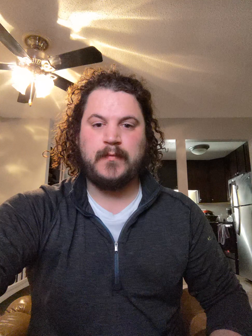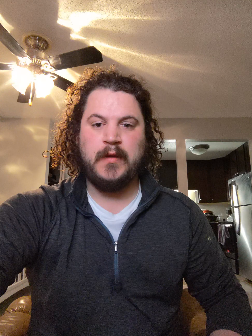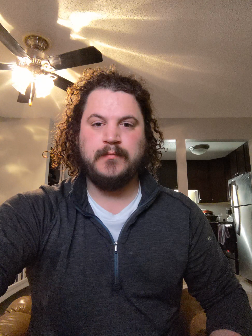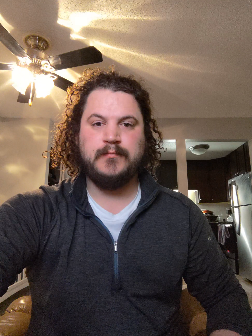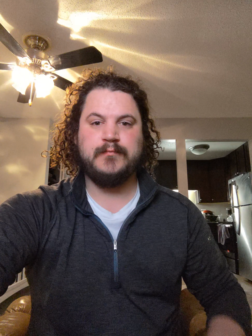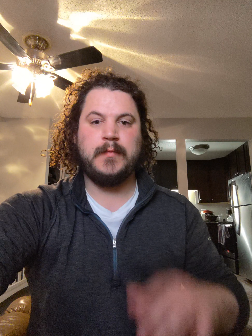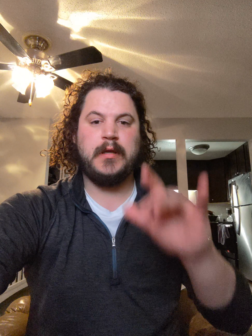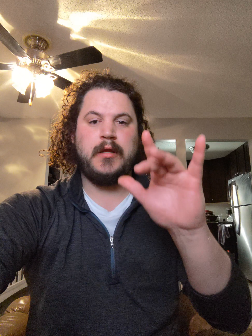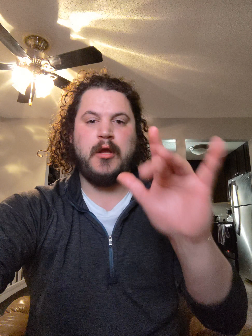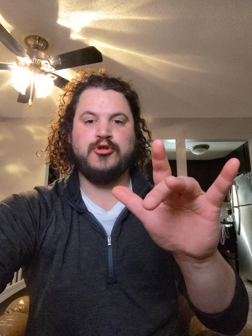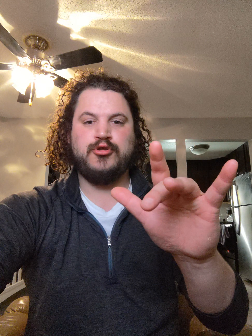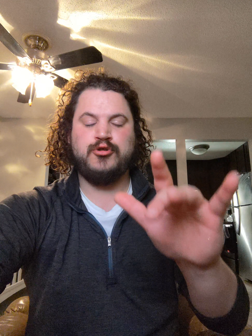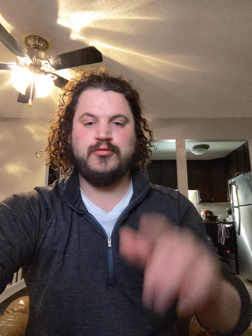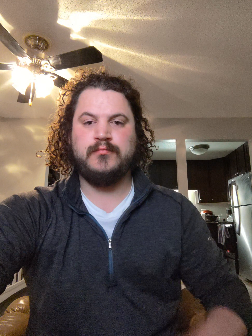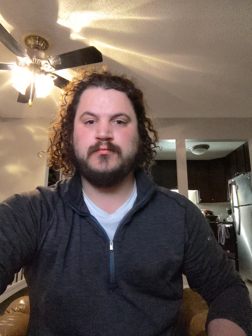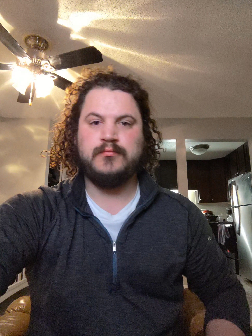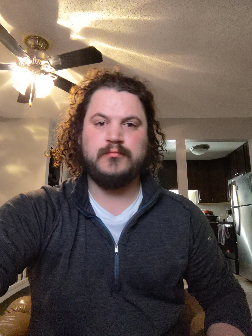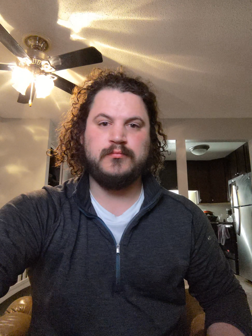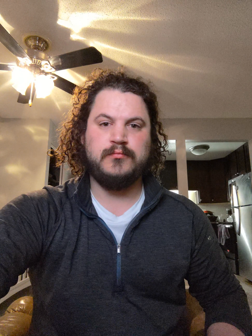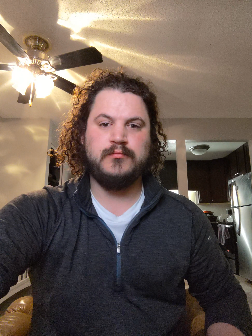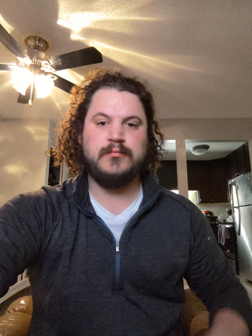touch